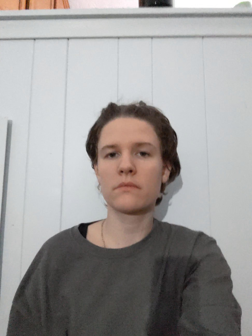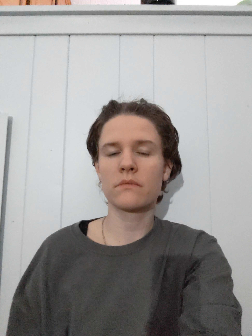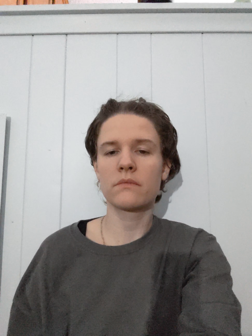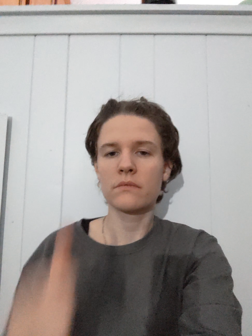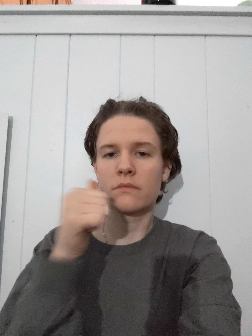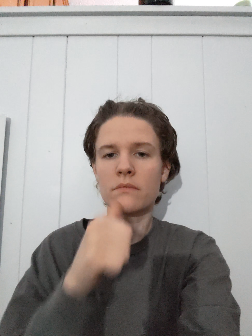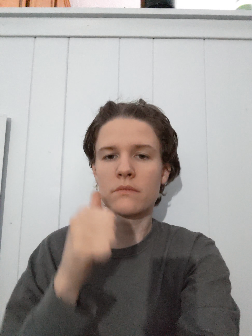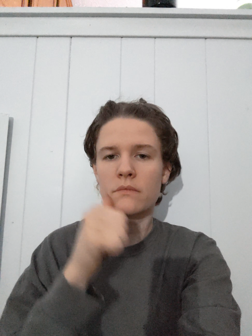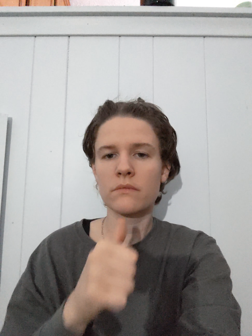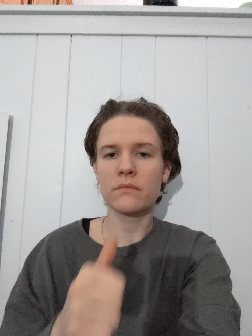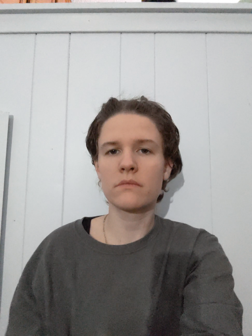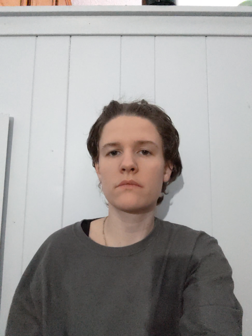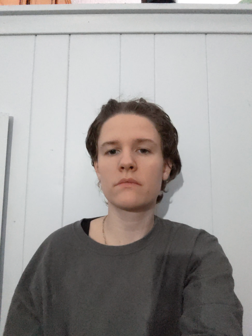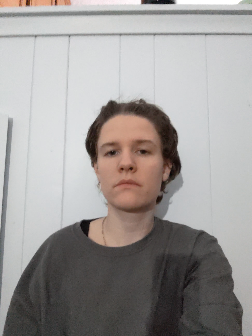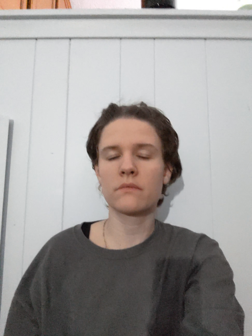girl